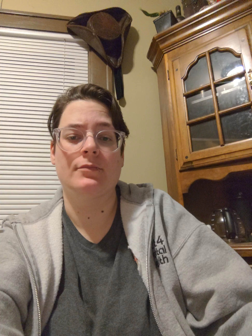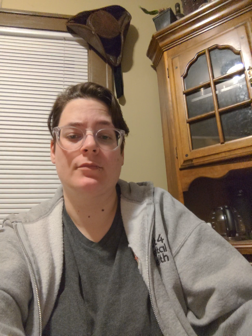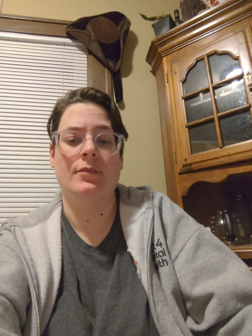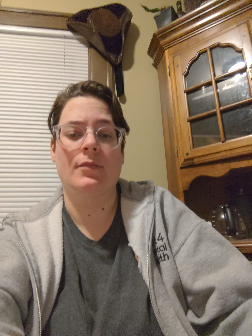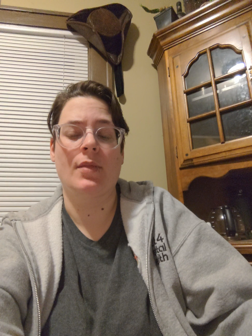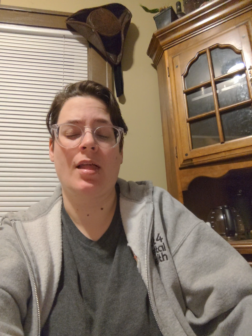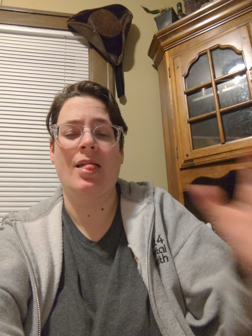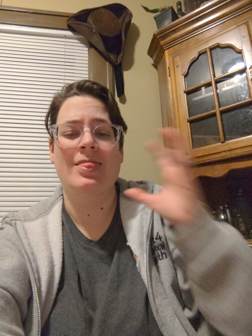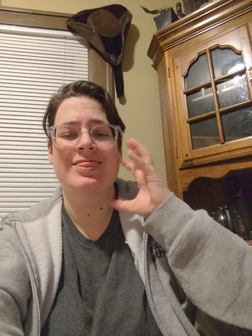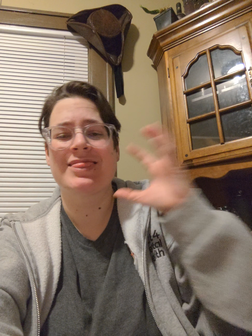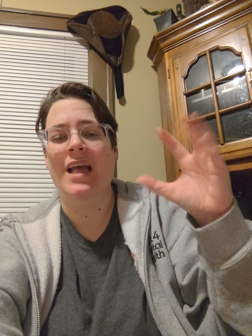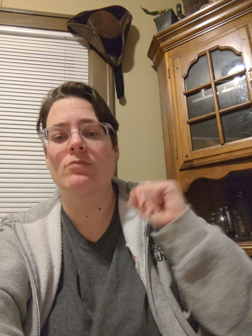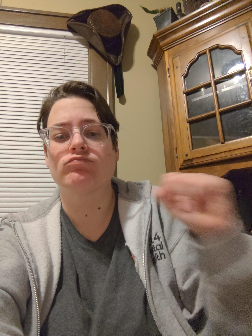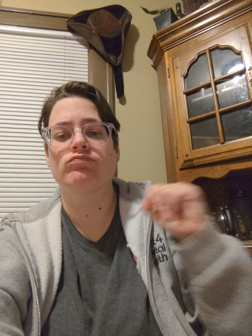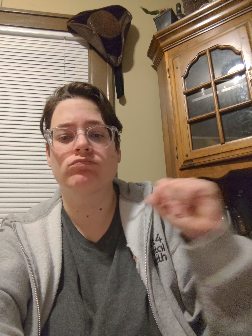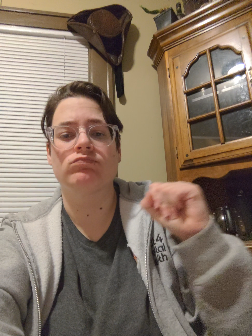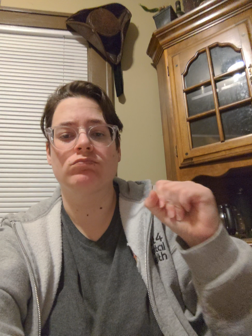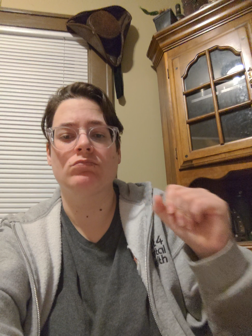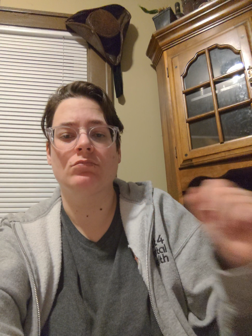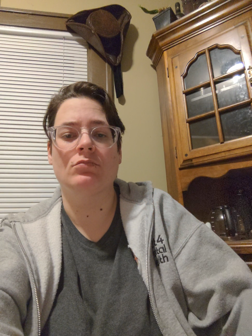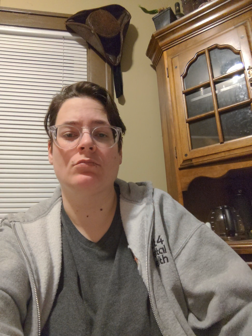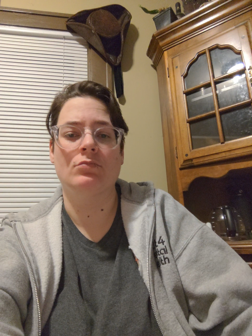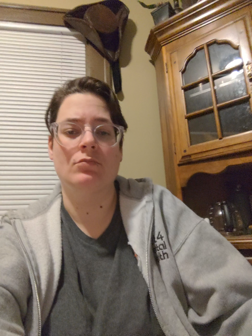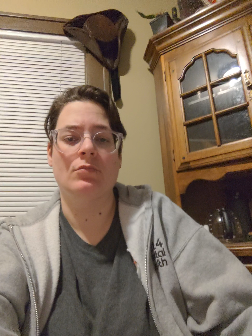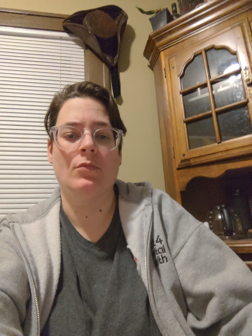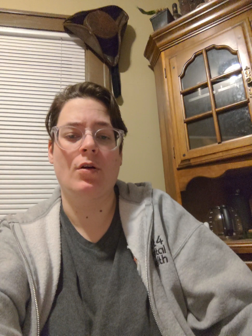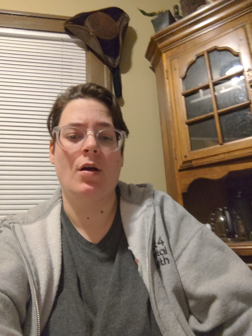loud